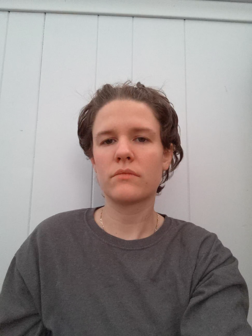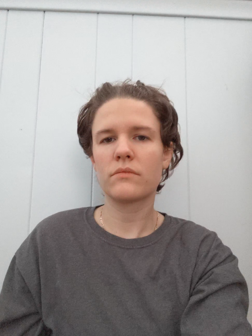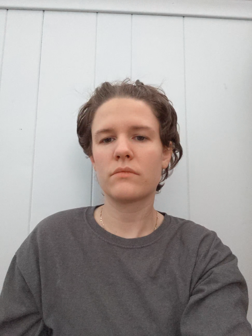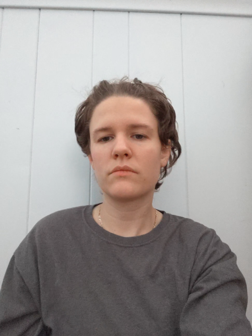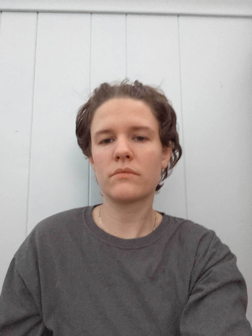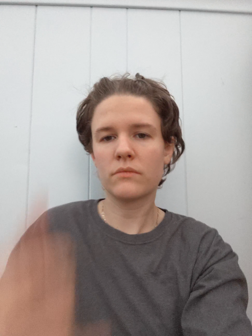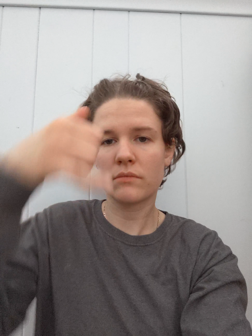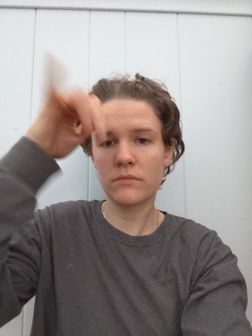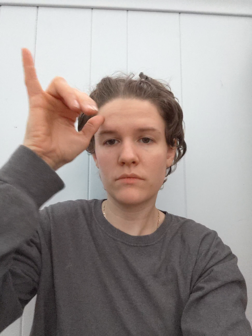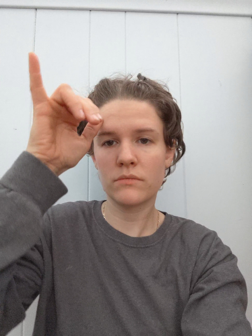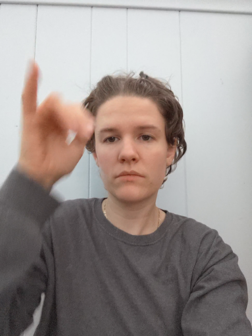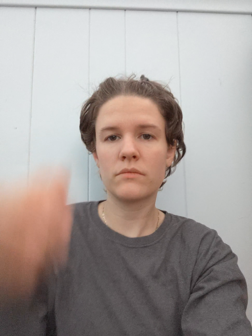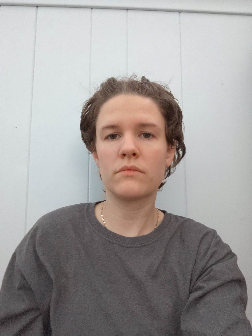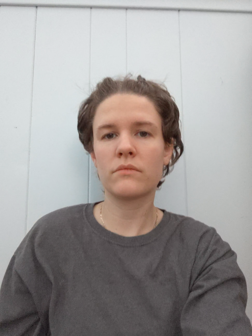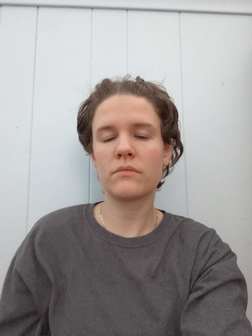cow